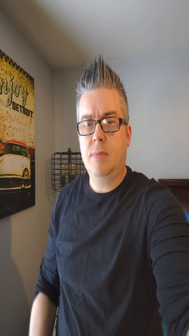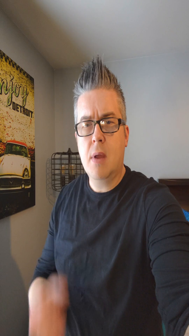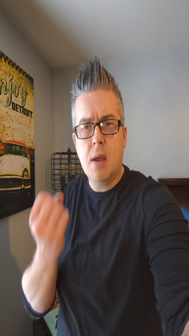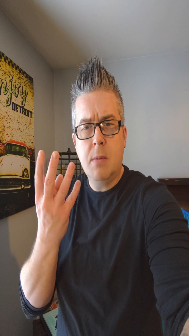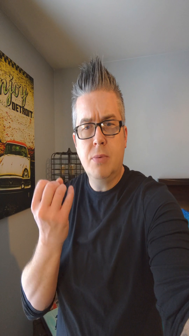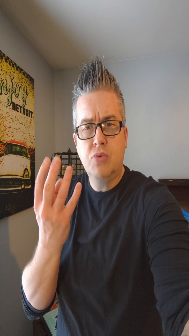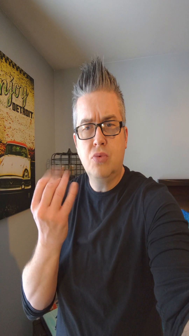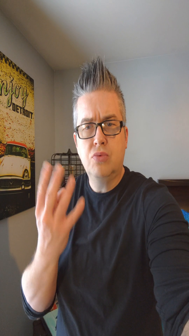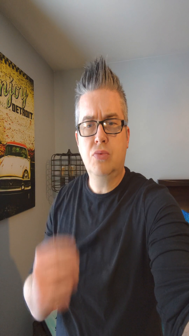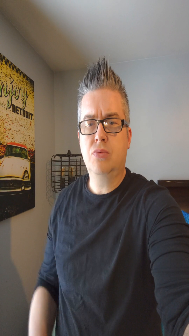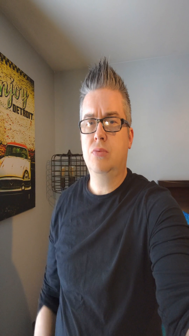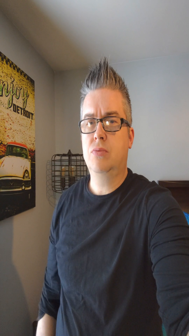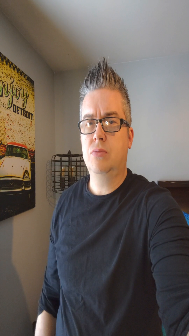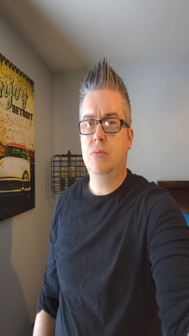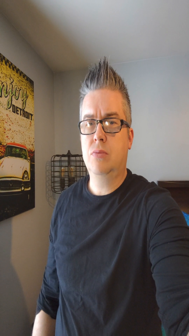many